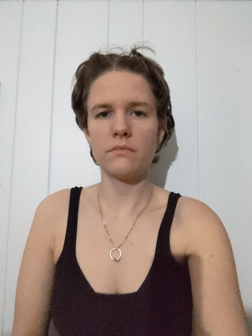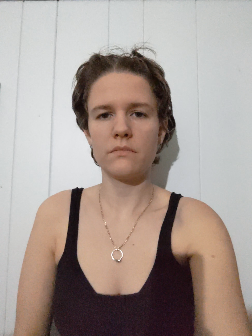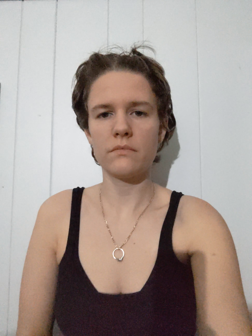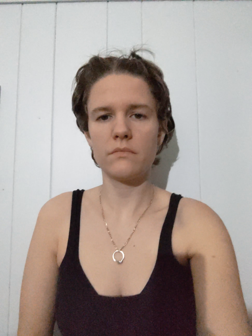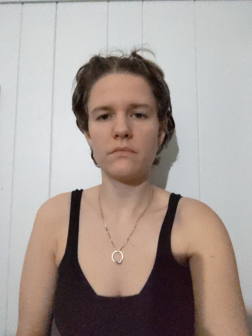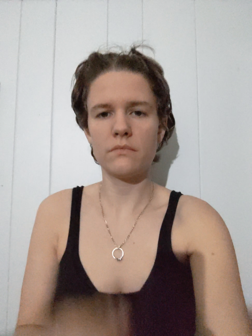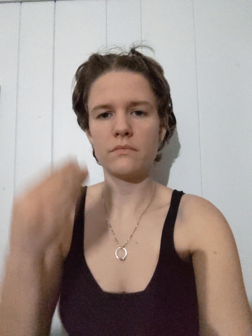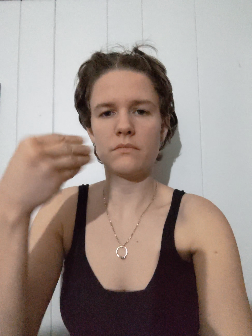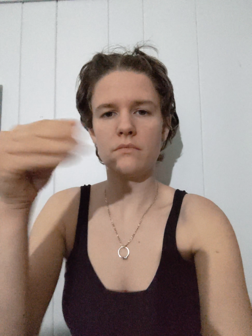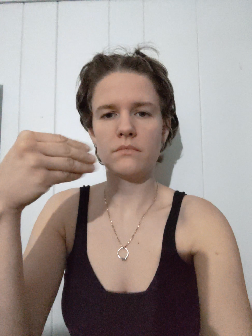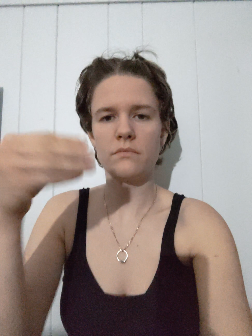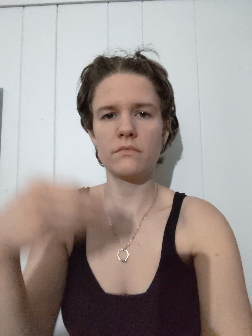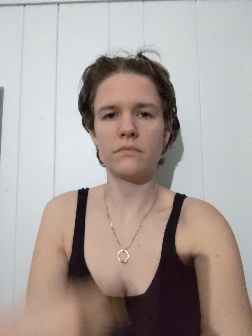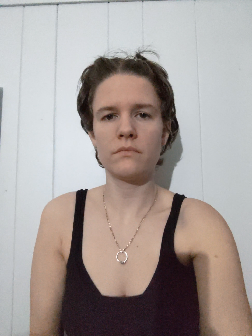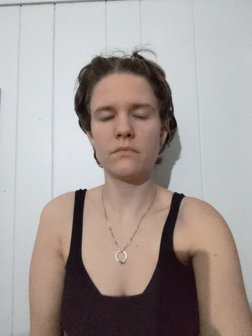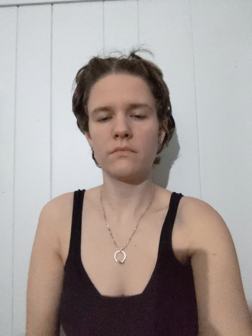store